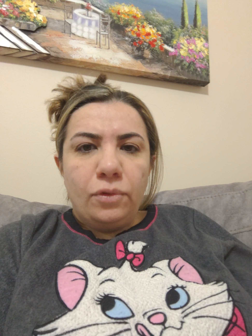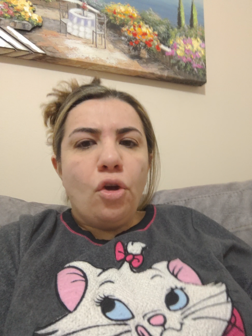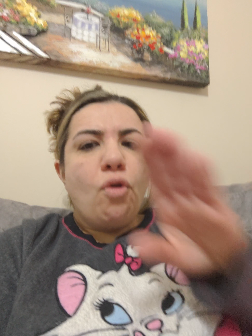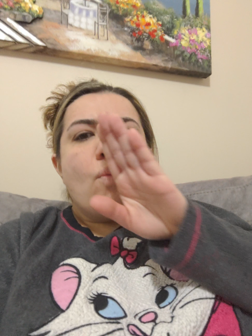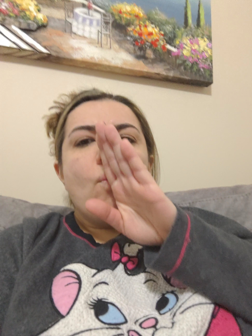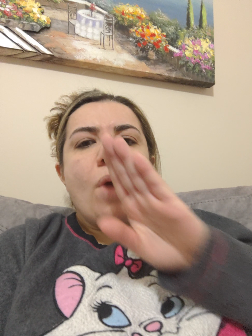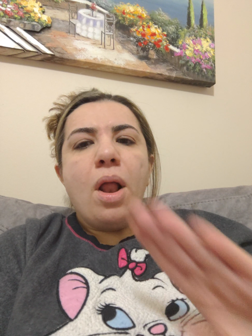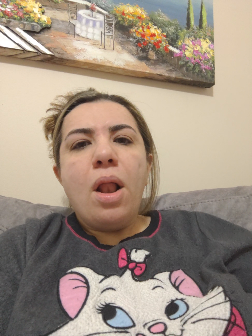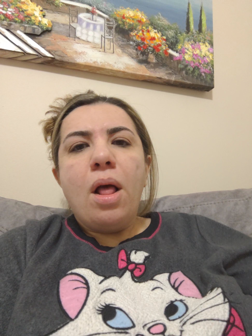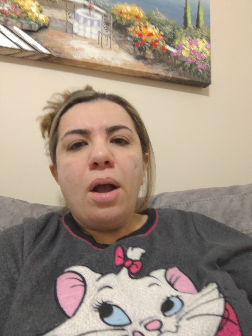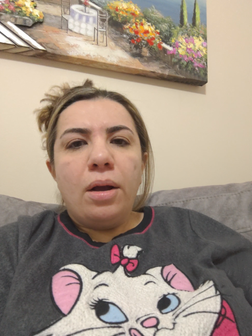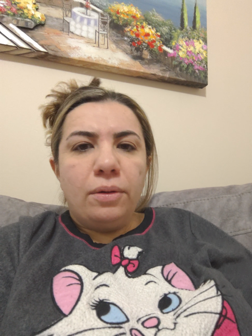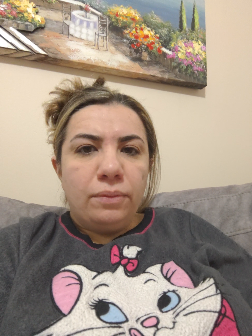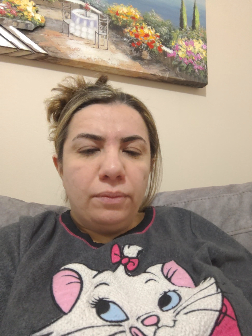quiet